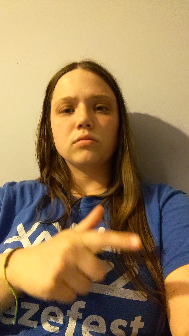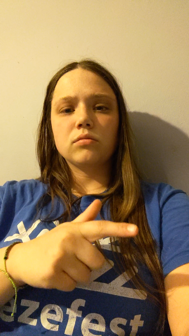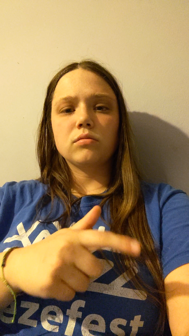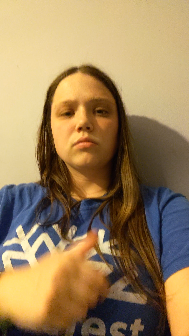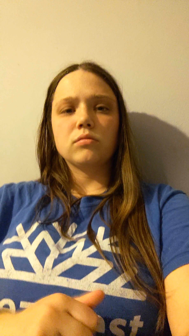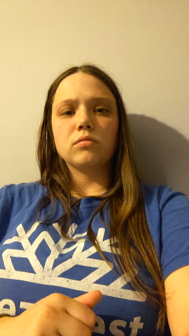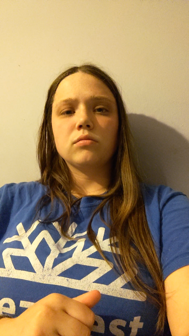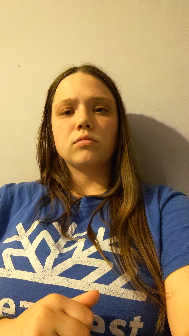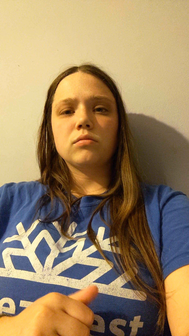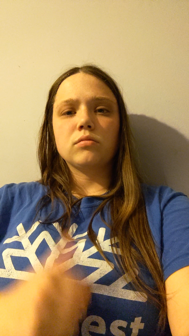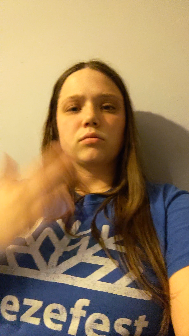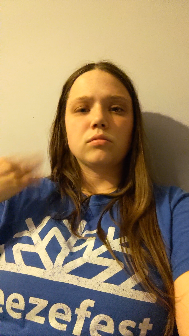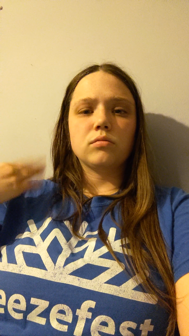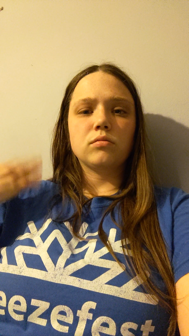shoulder